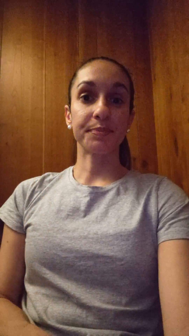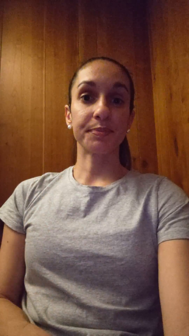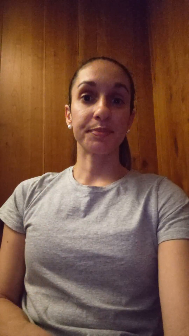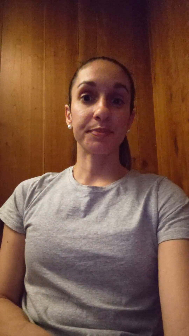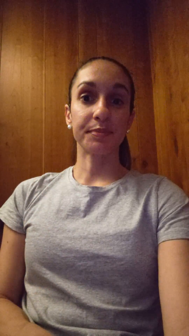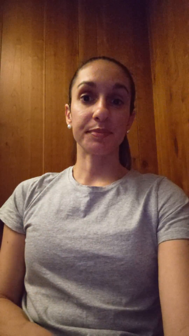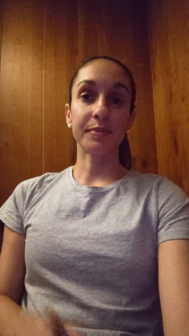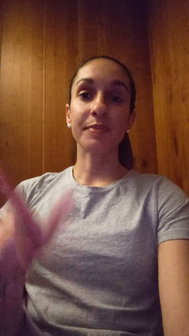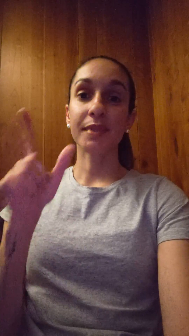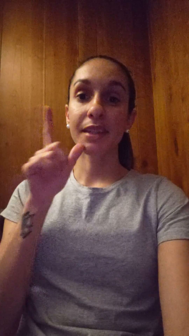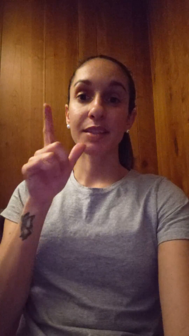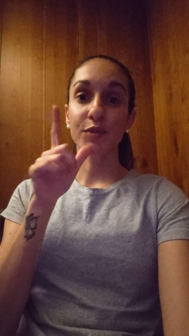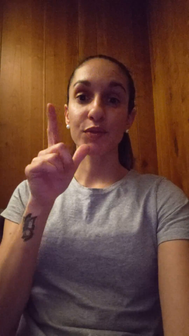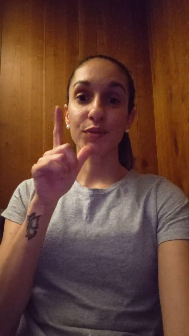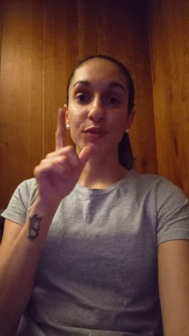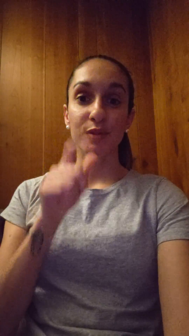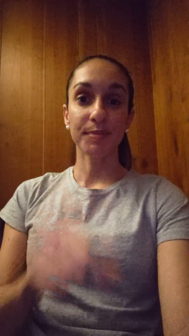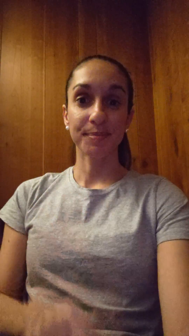lunch